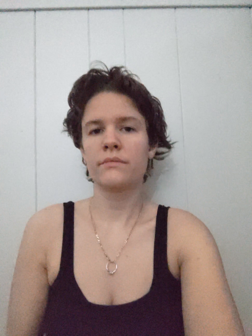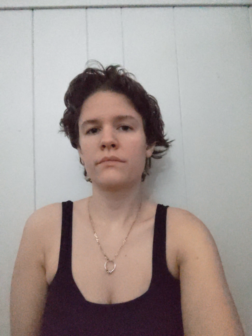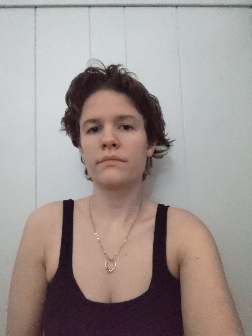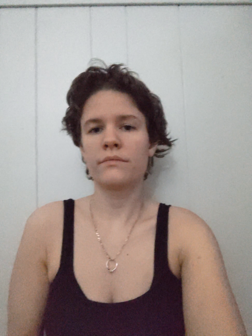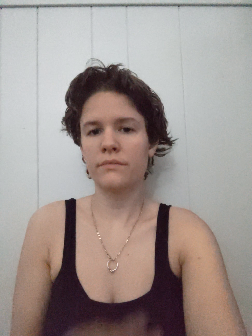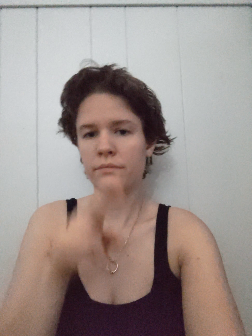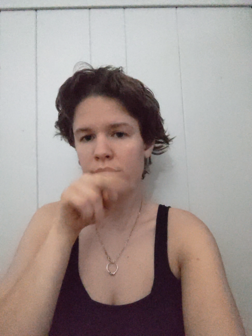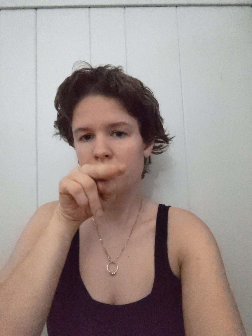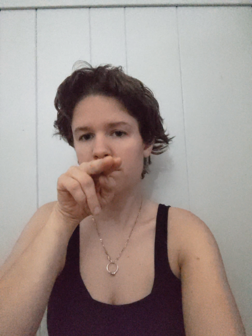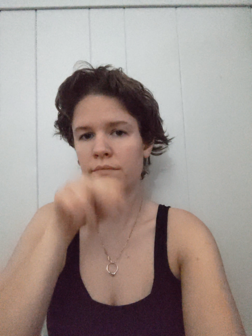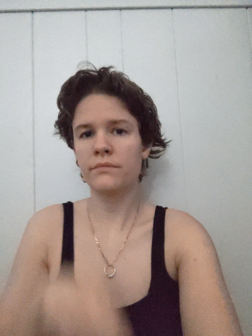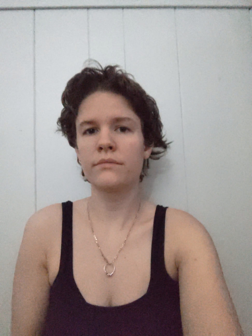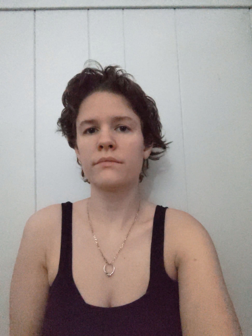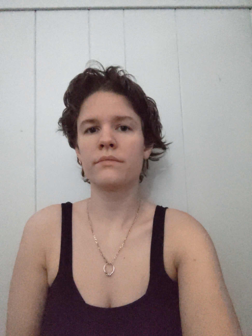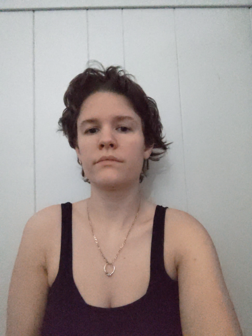tongue